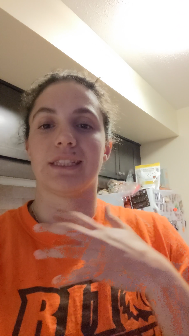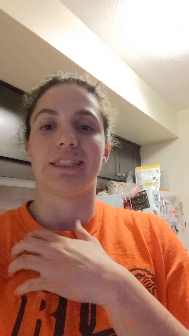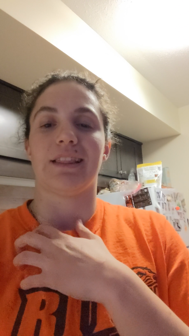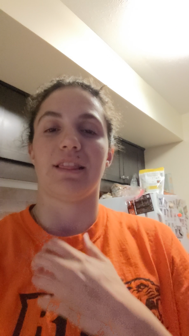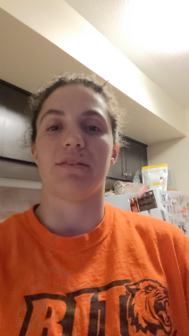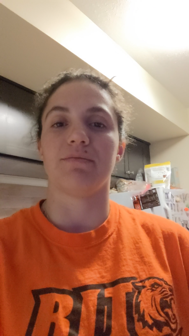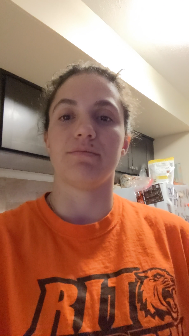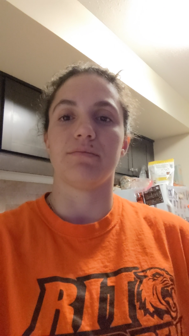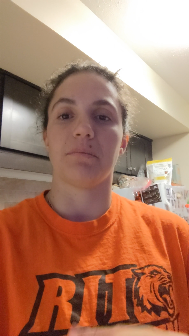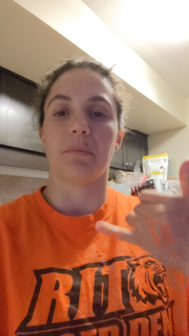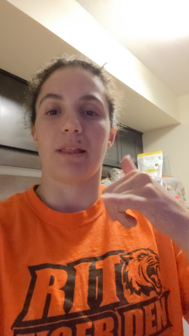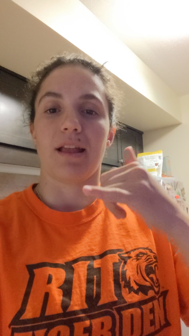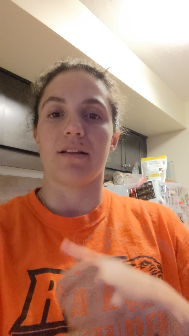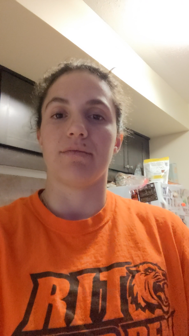play